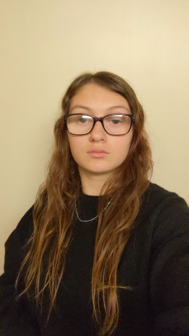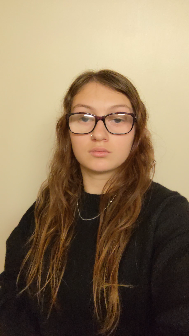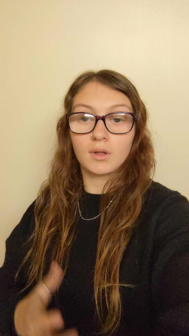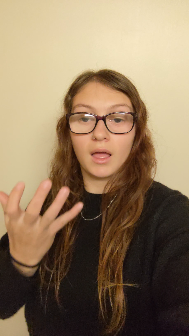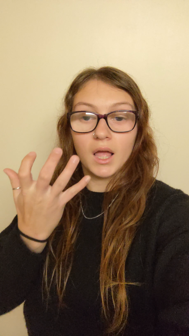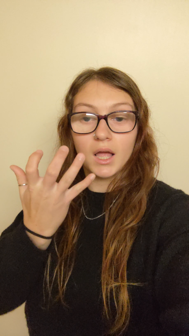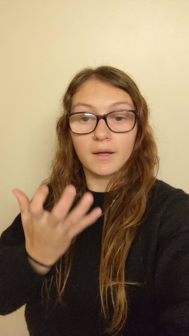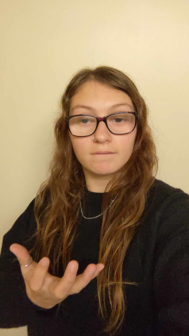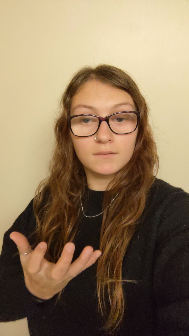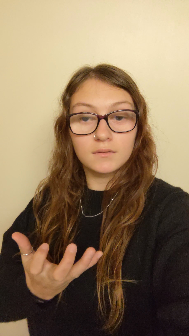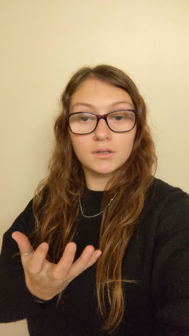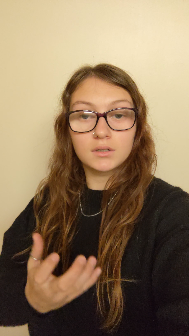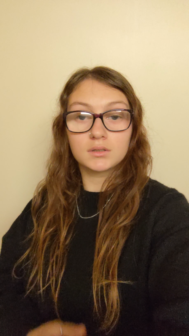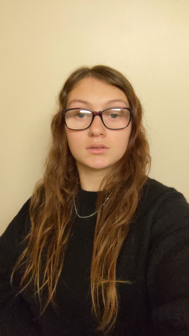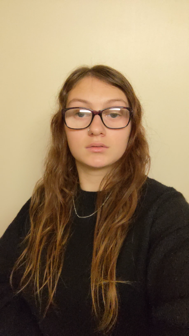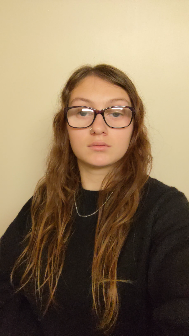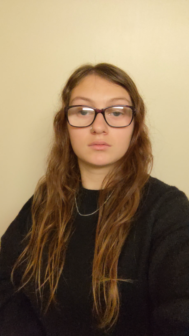heavy